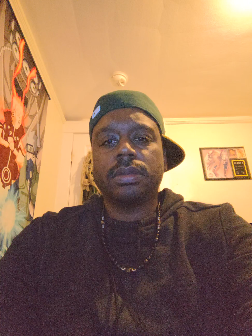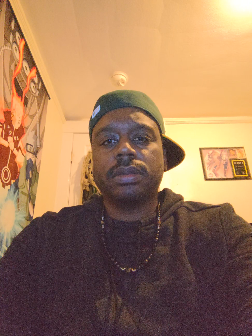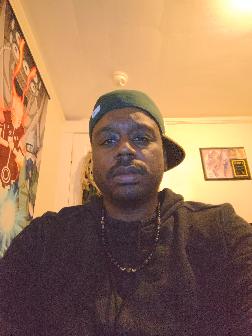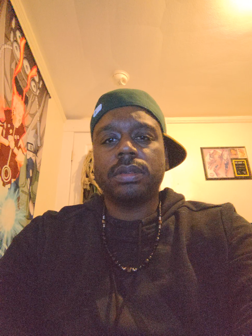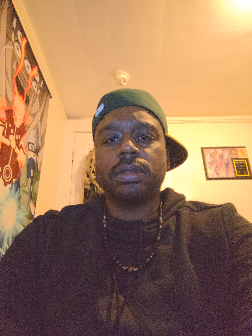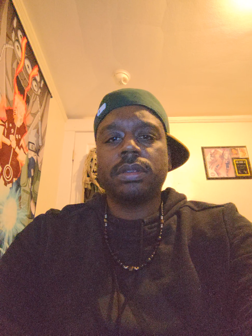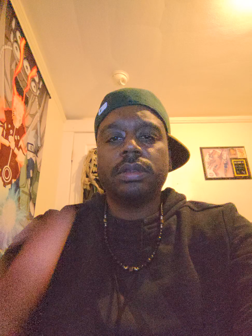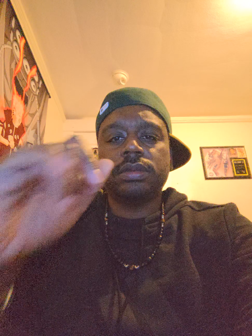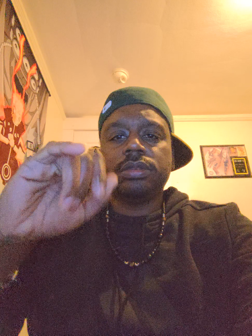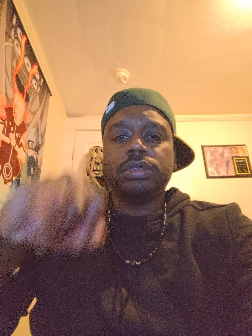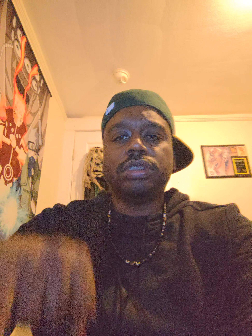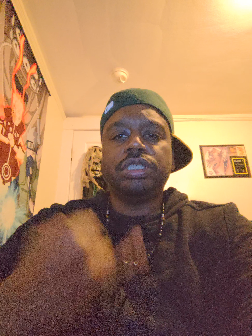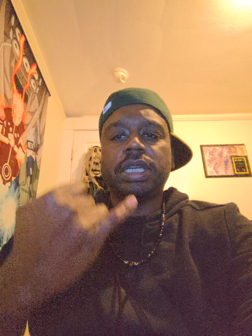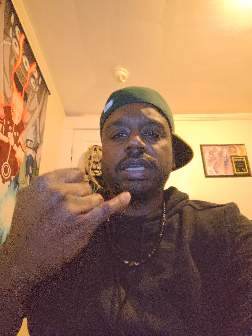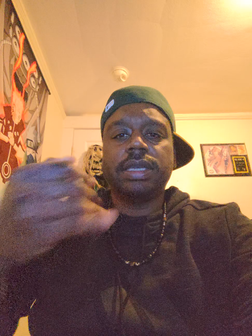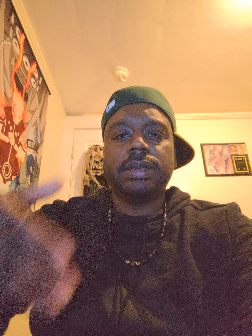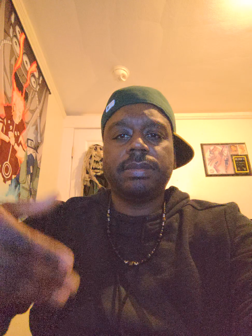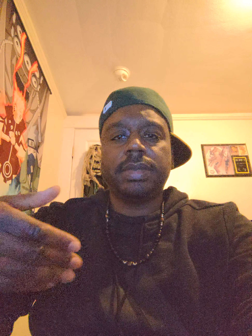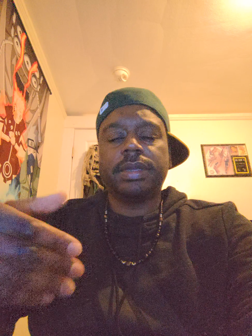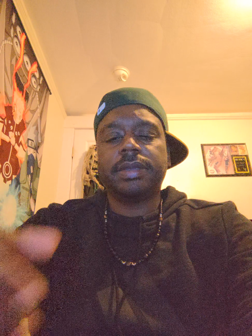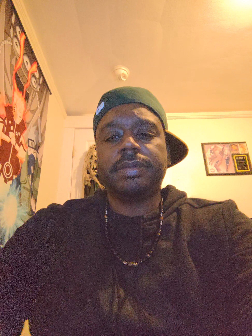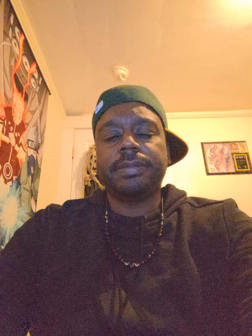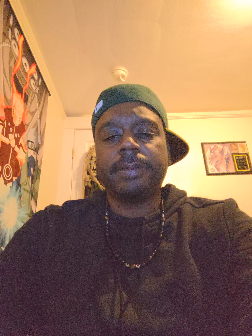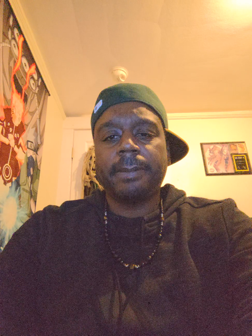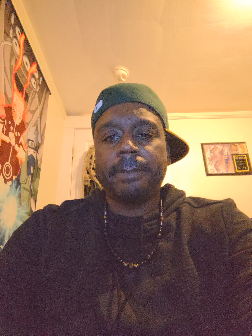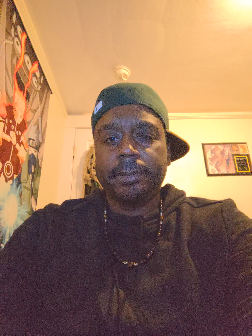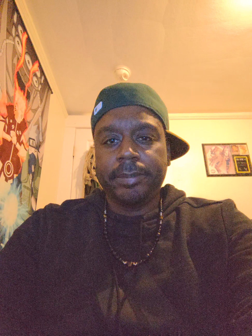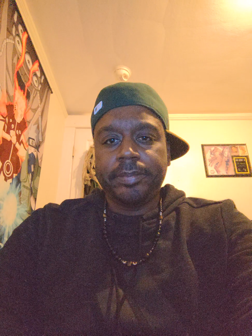jeans